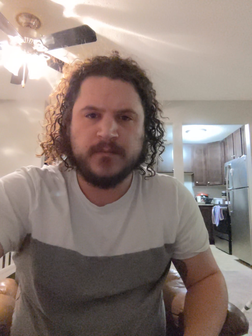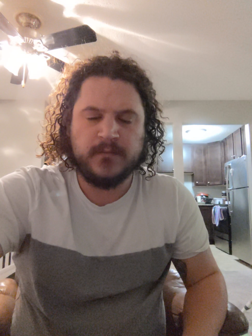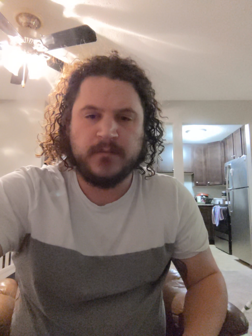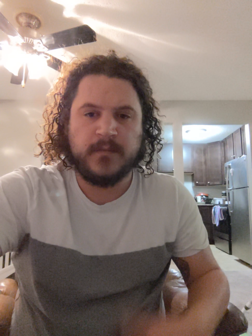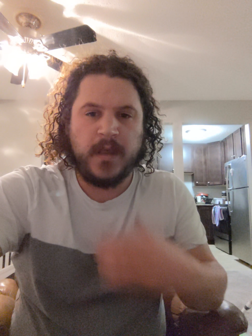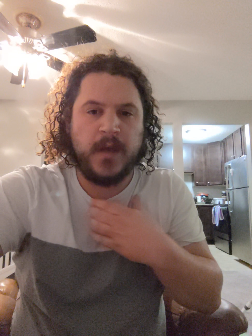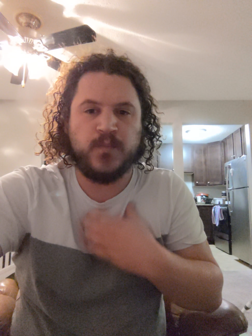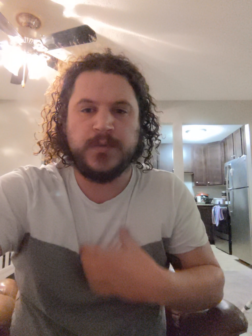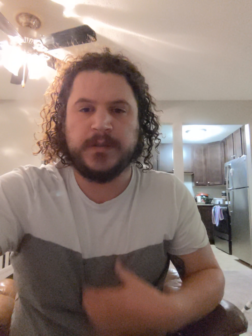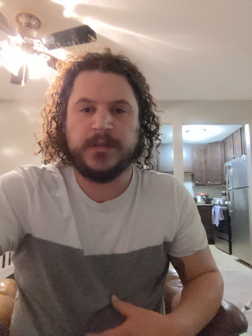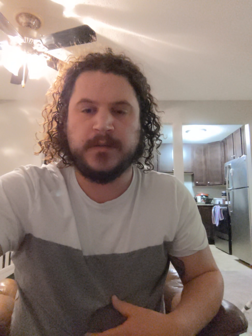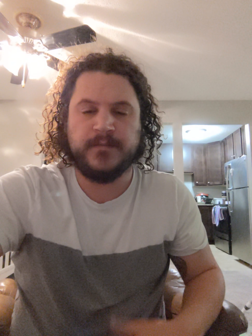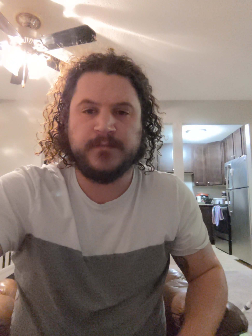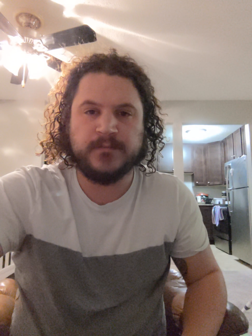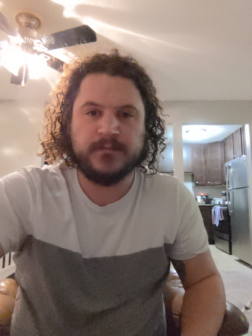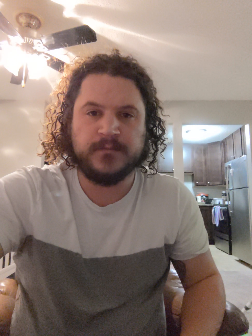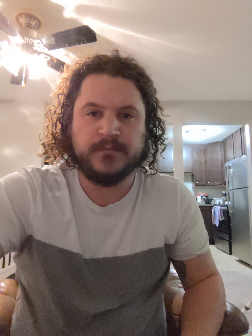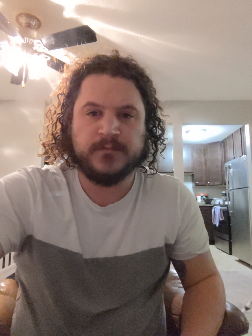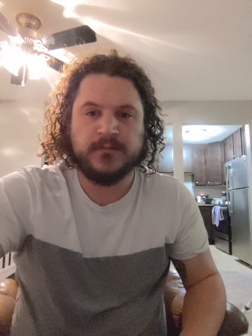hungry